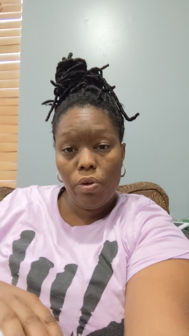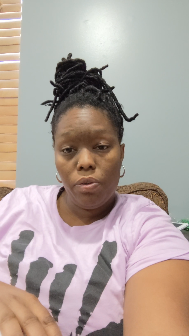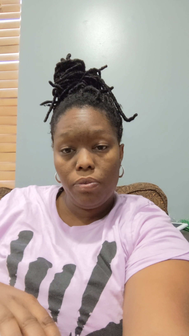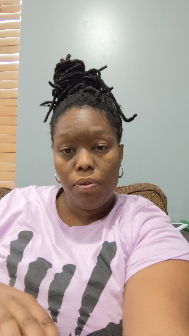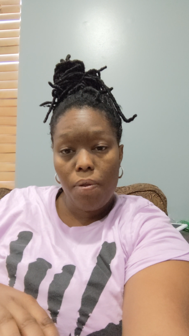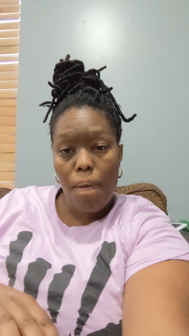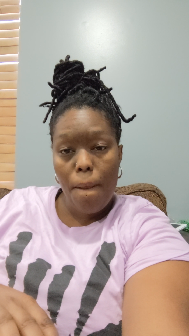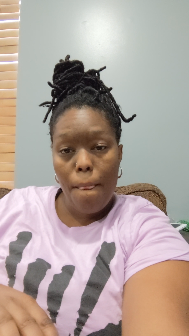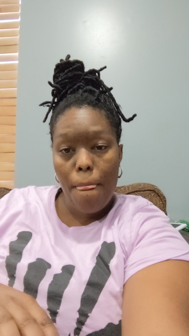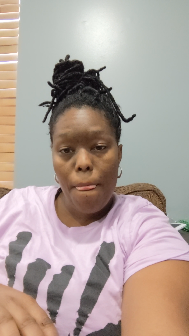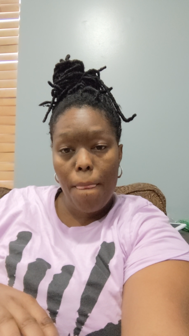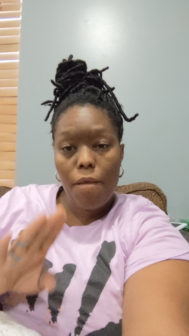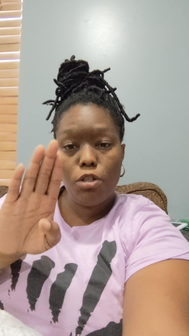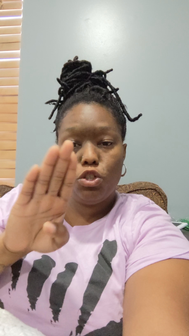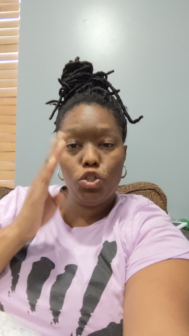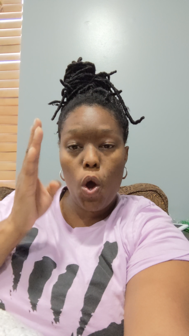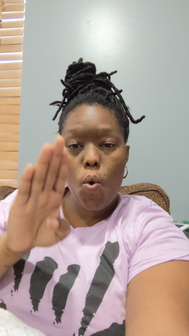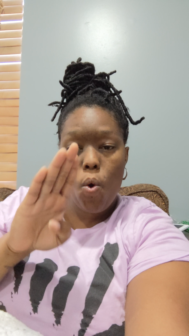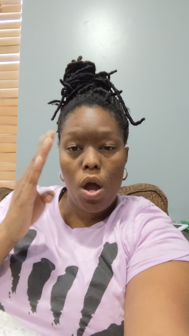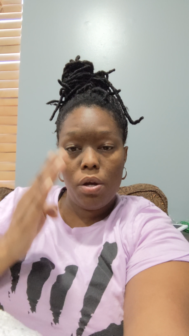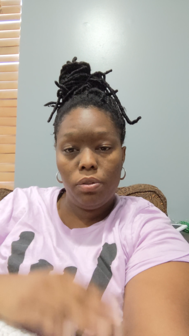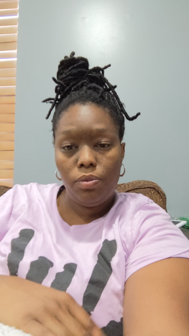door